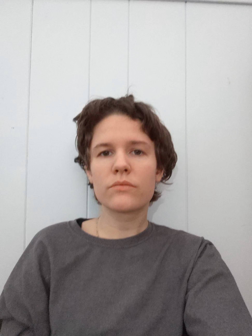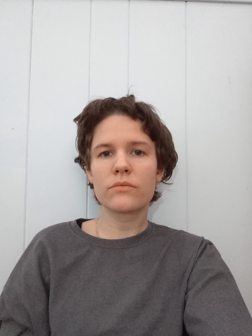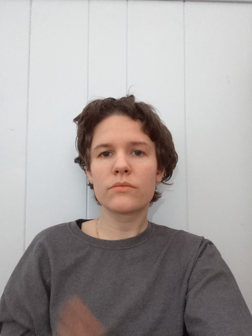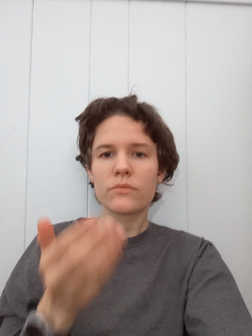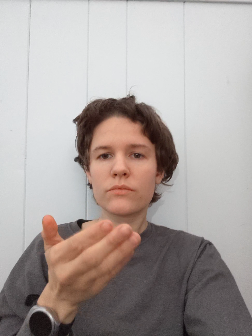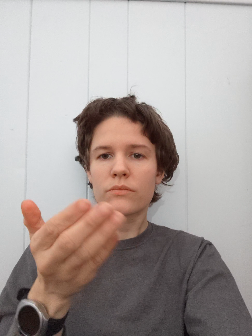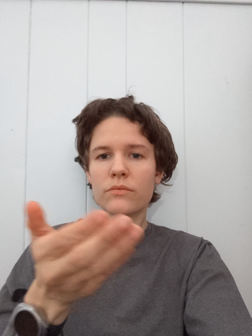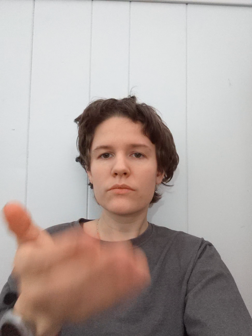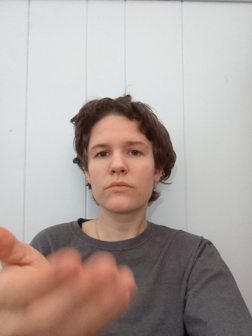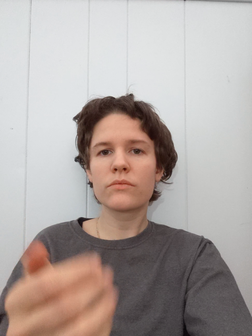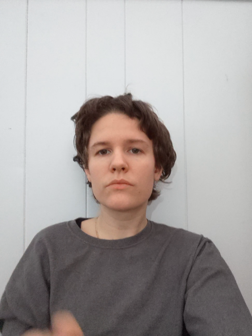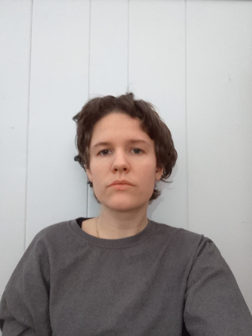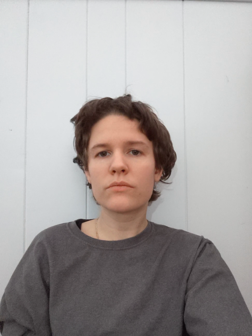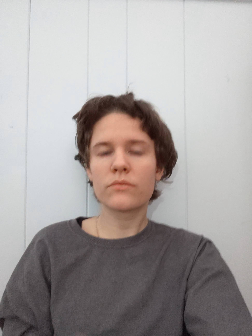boat